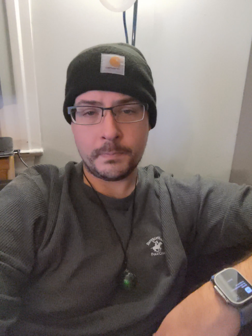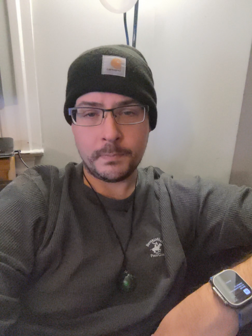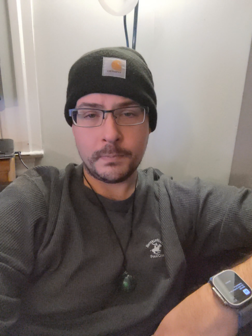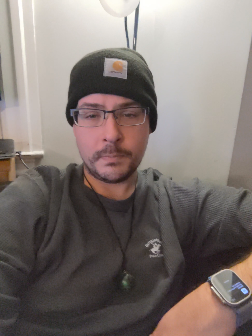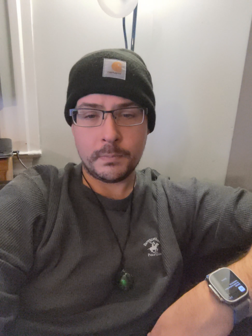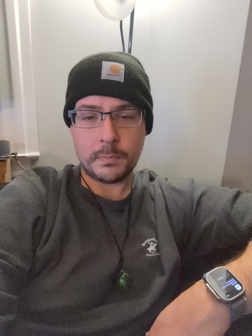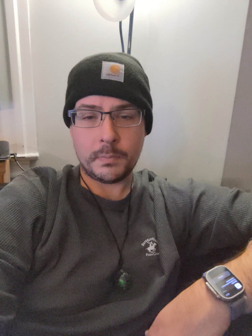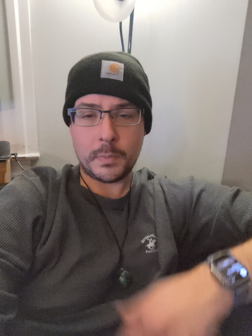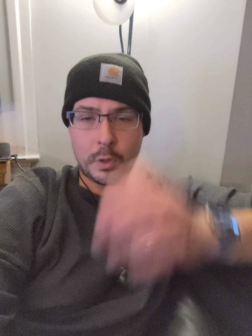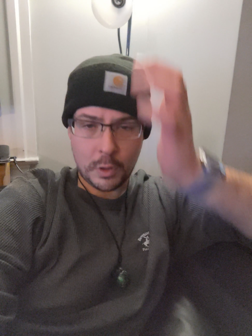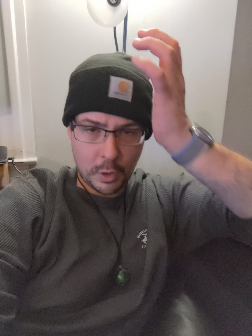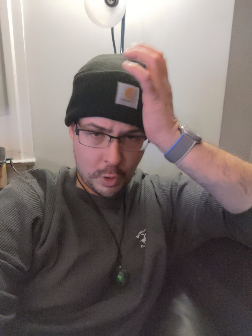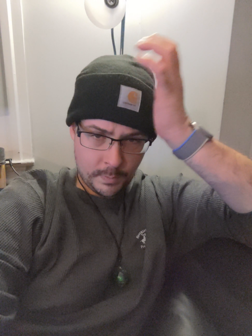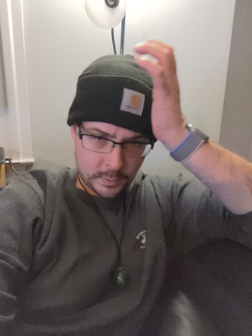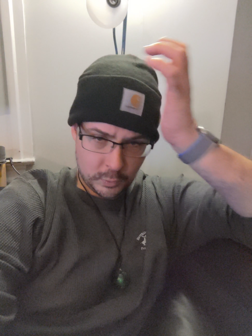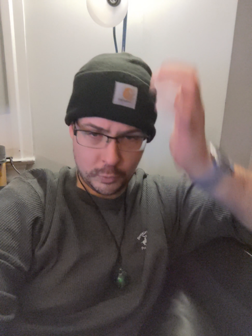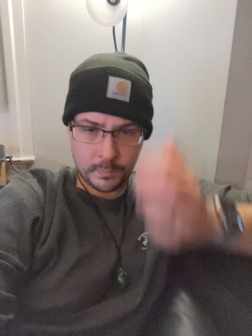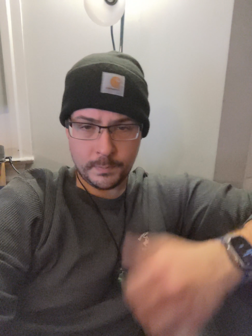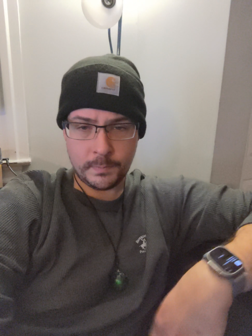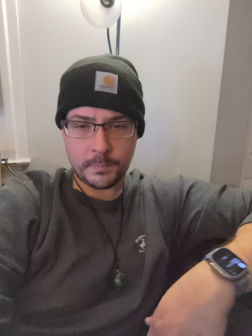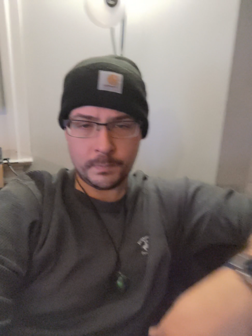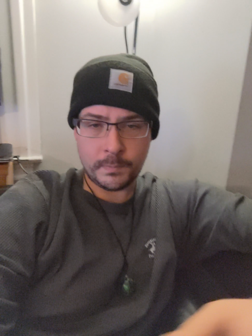garbage